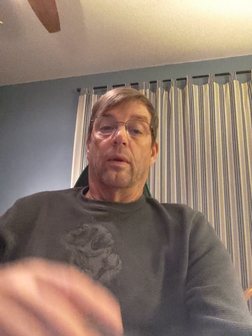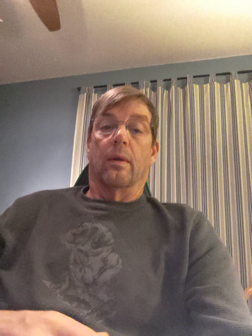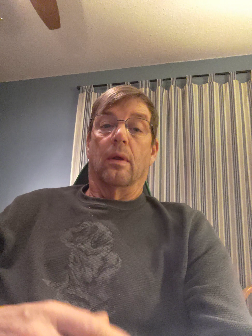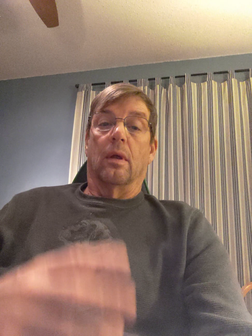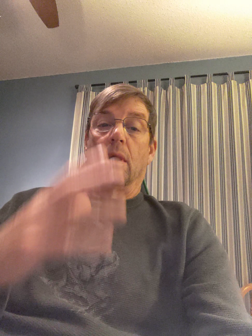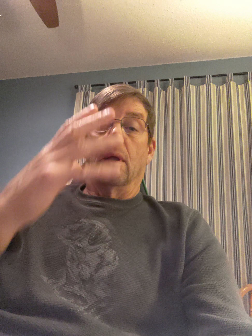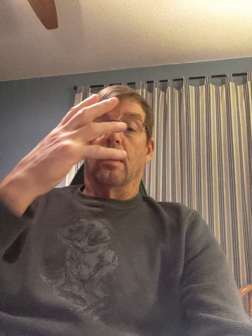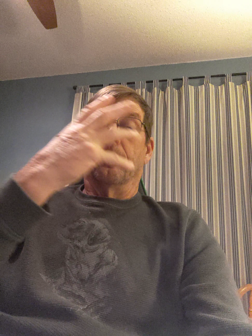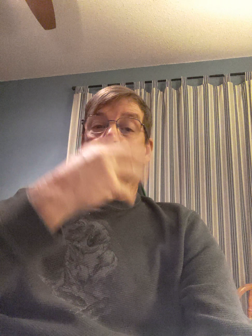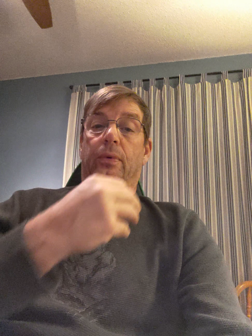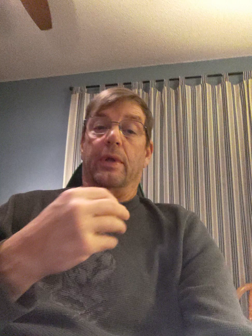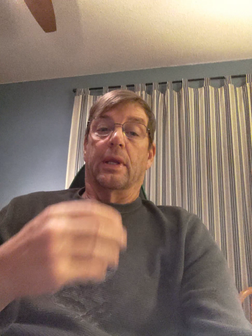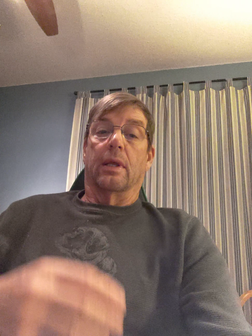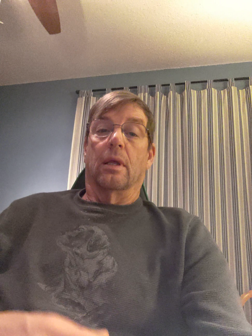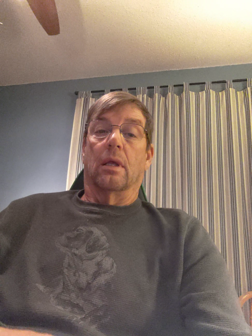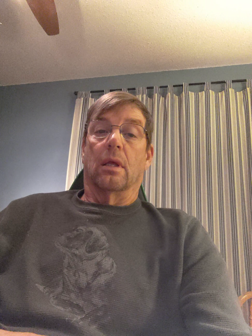pretty